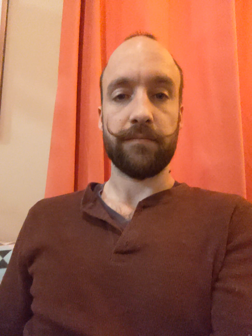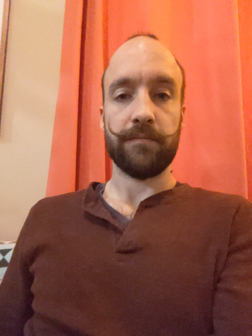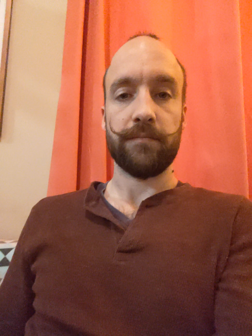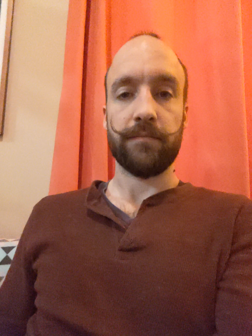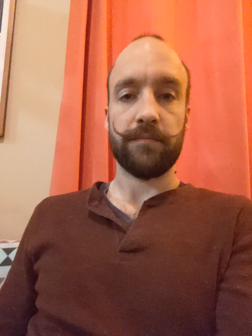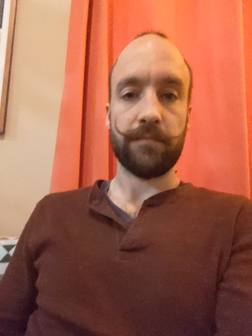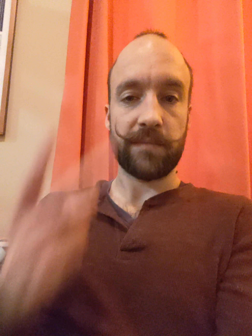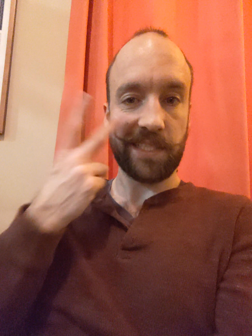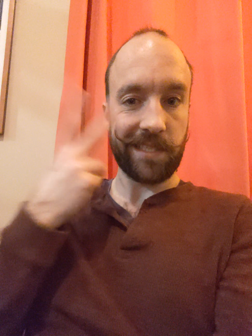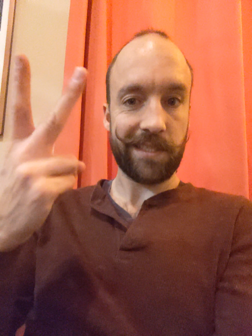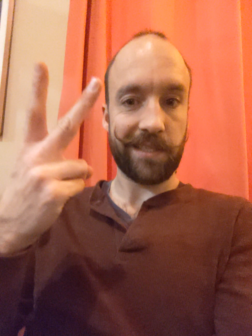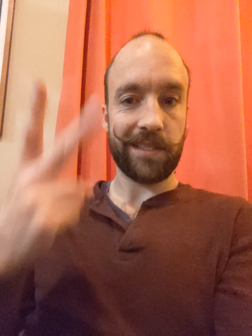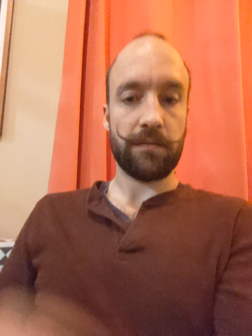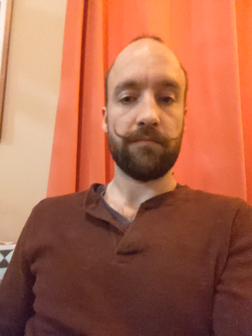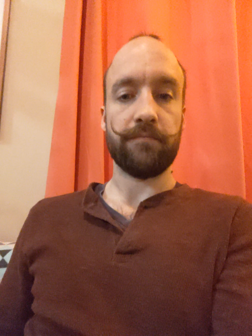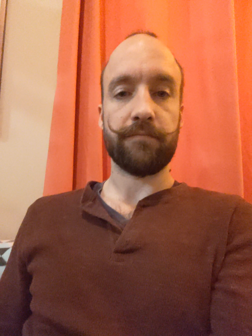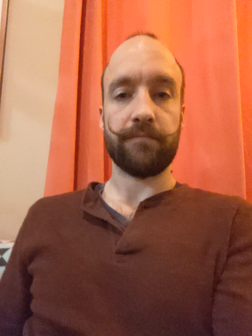see